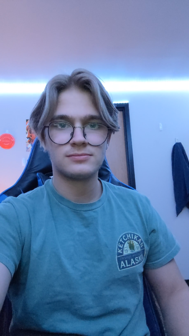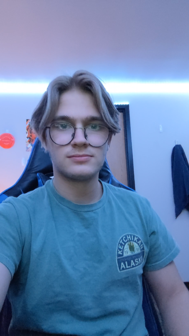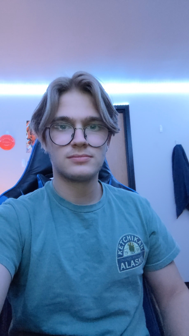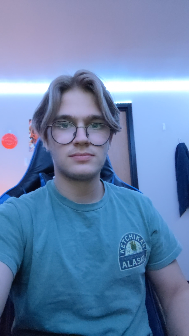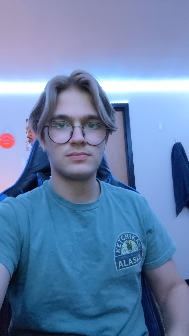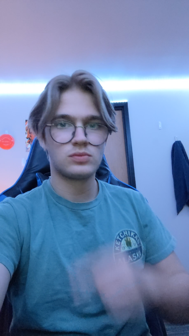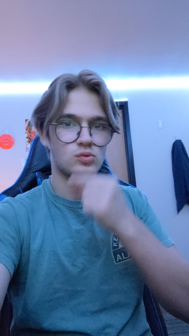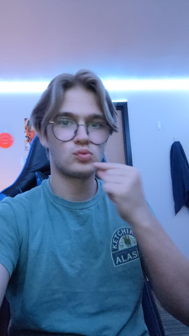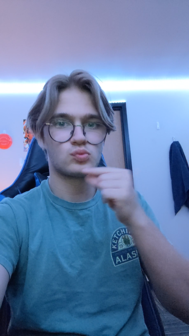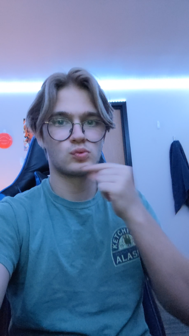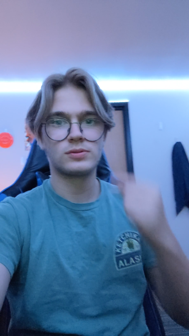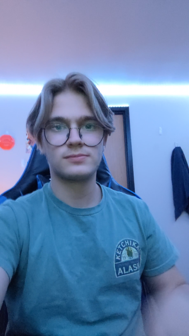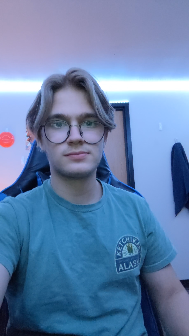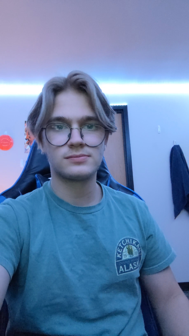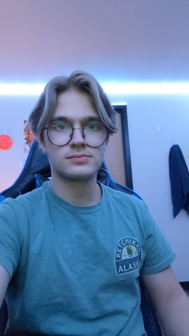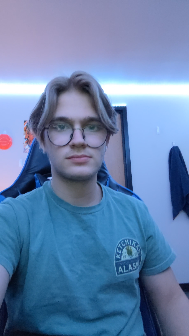glue